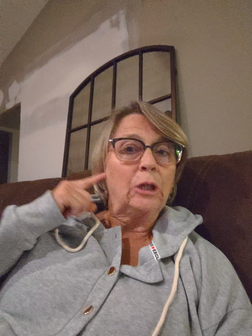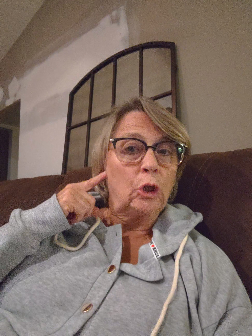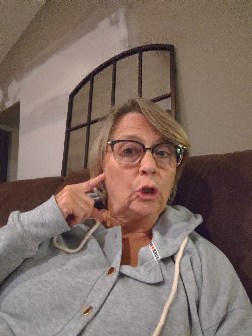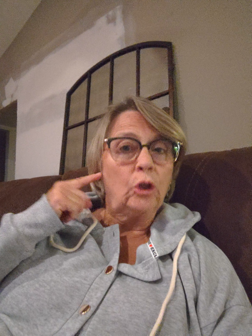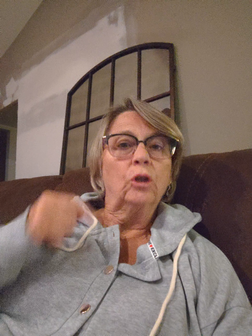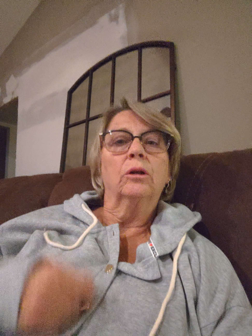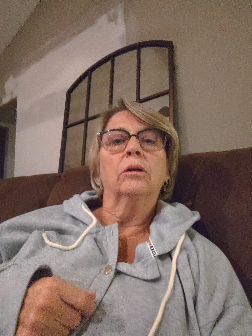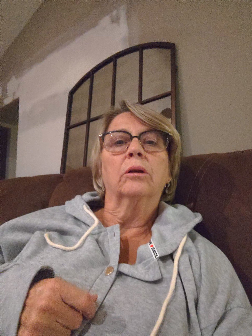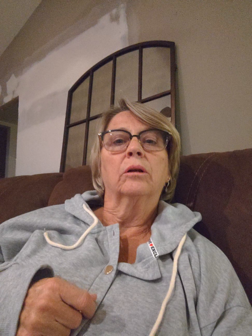hear